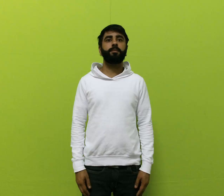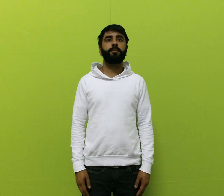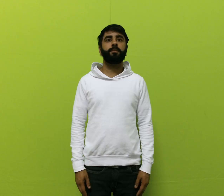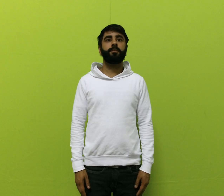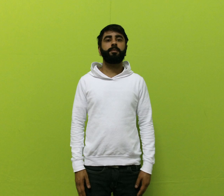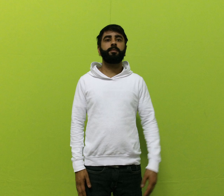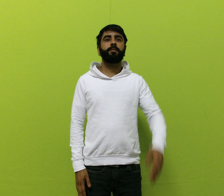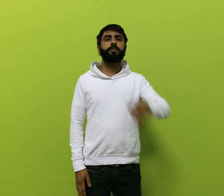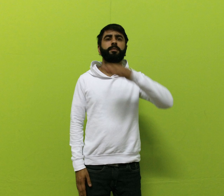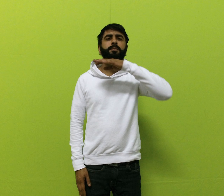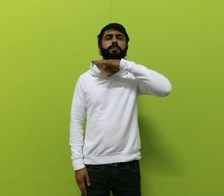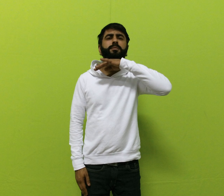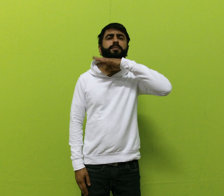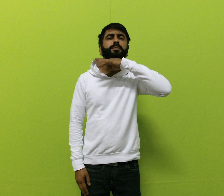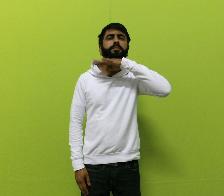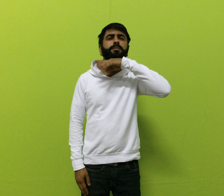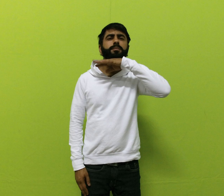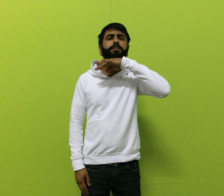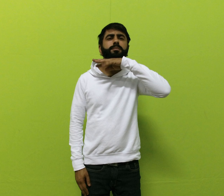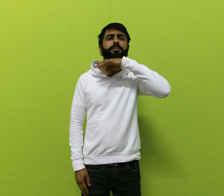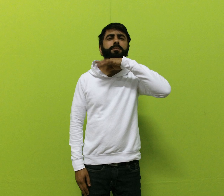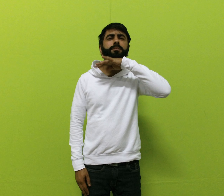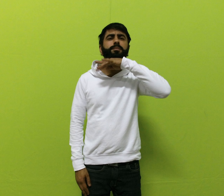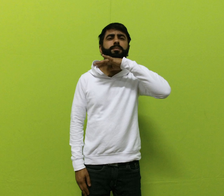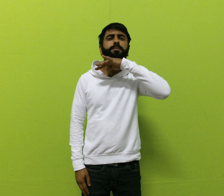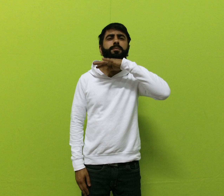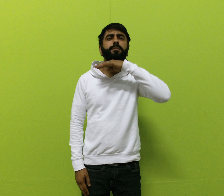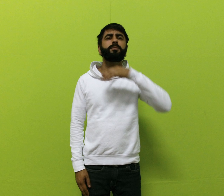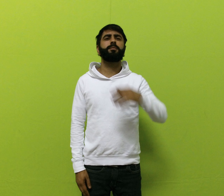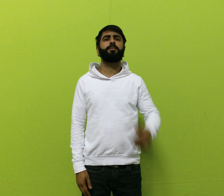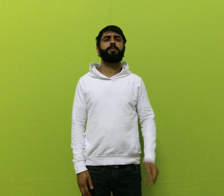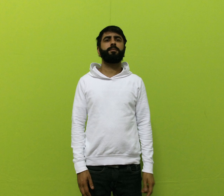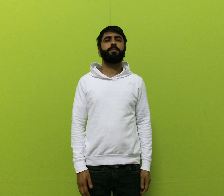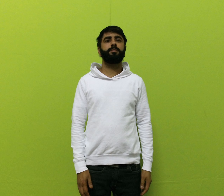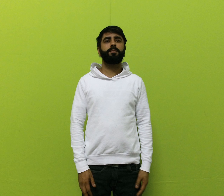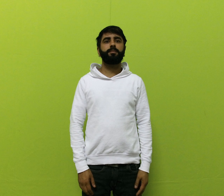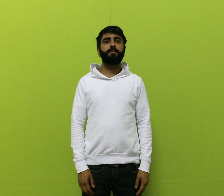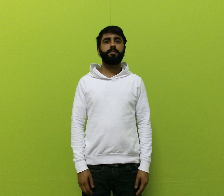ruim